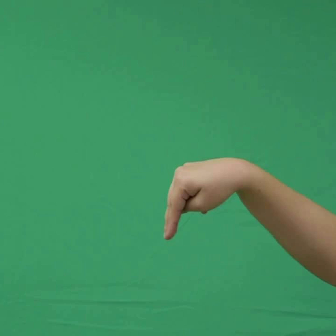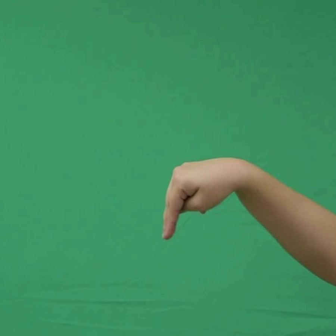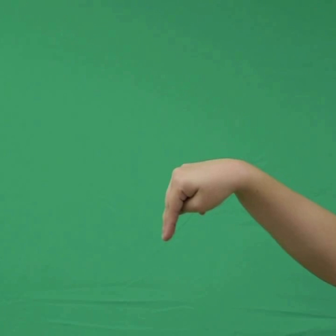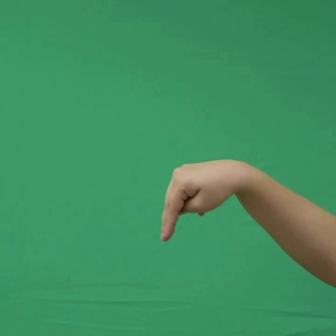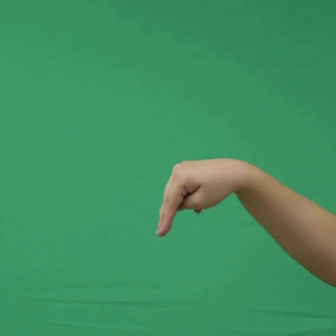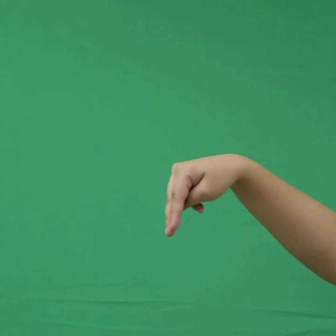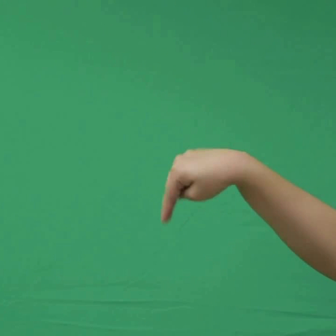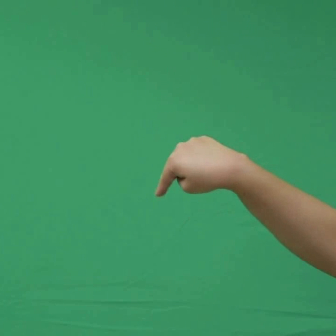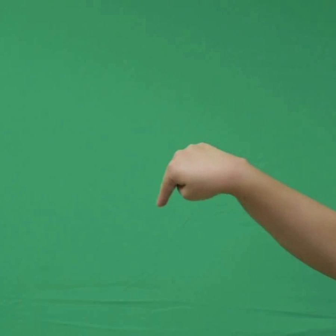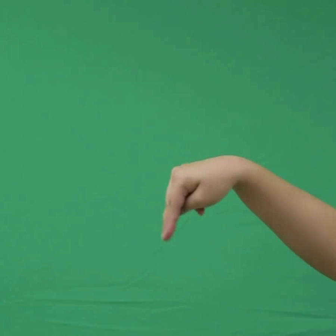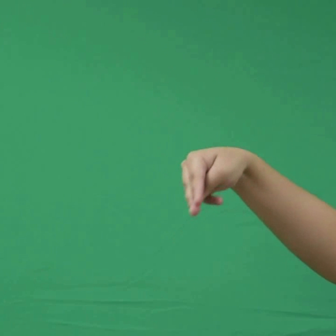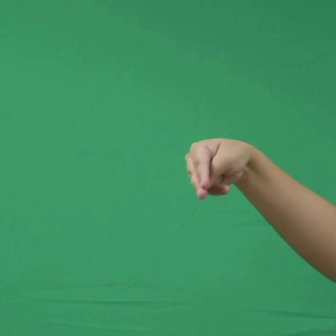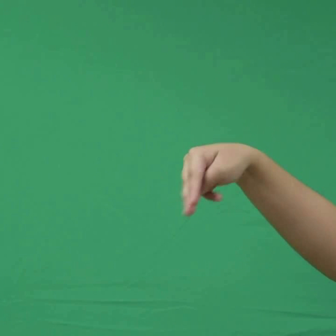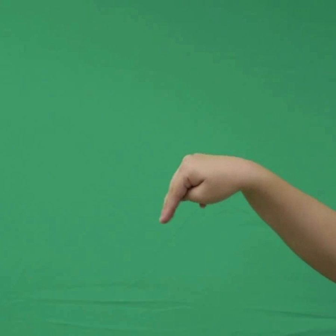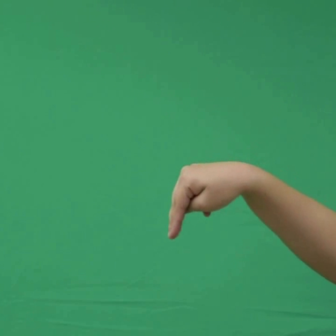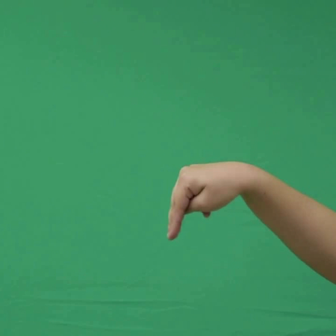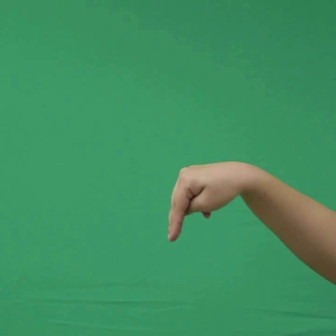Ñ